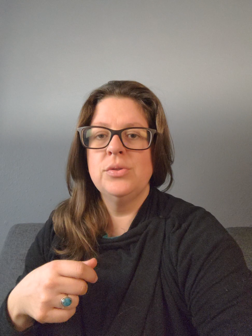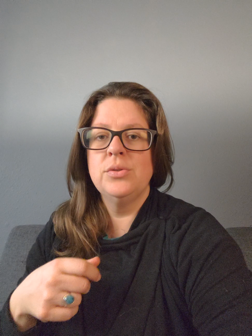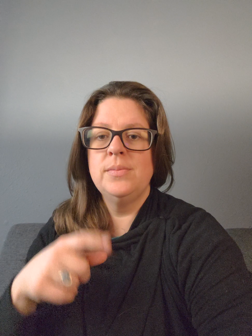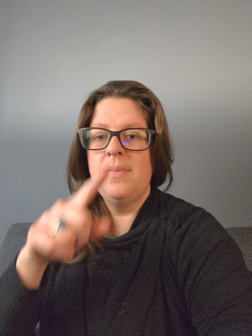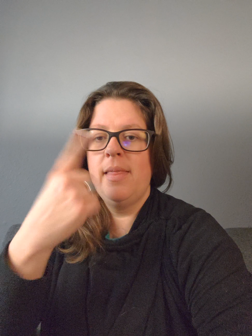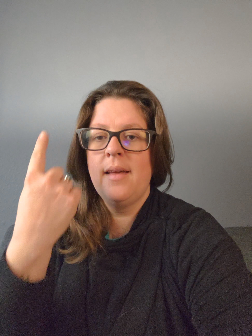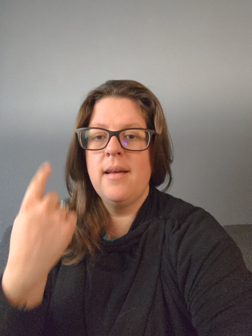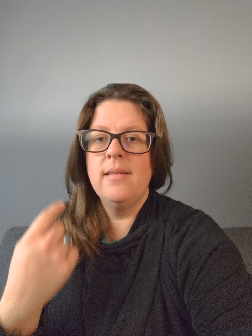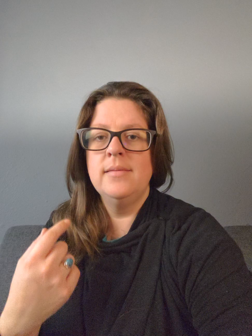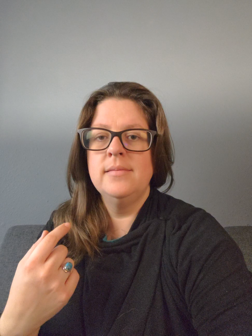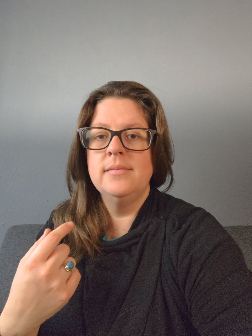black